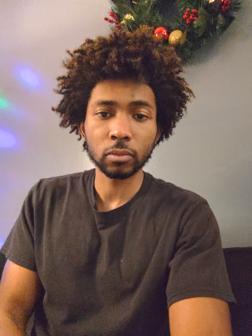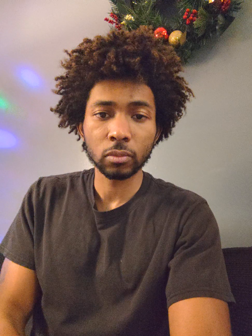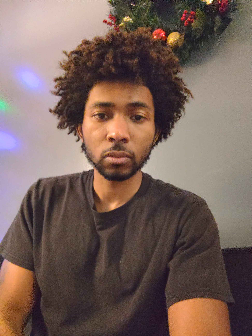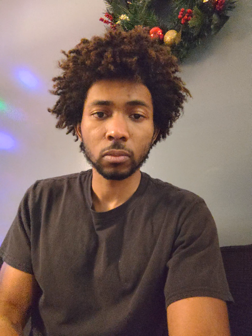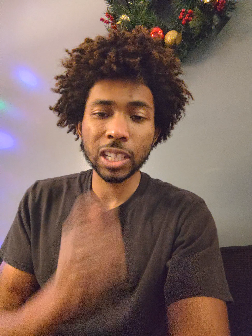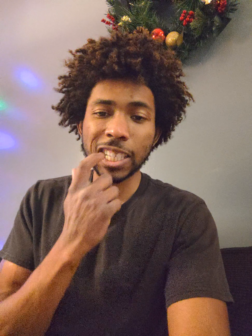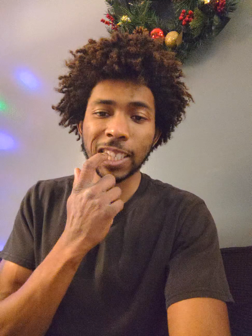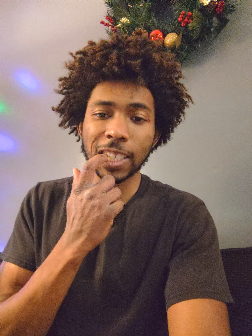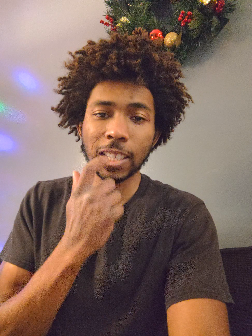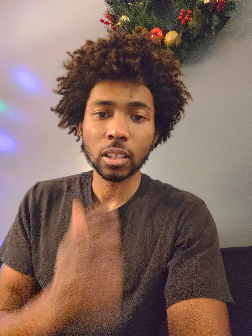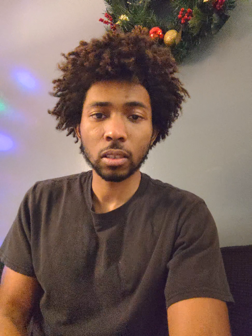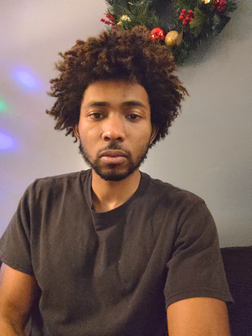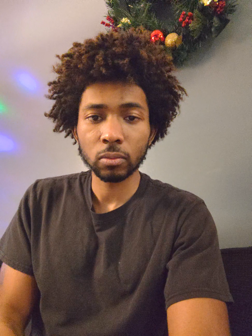tooth